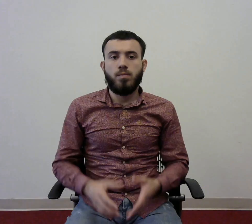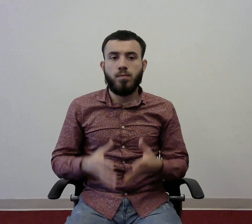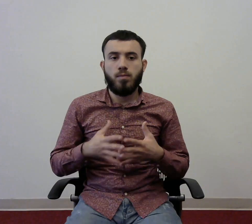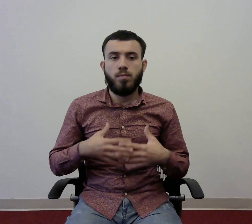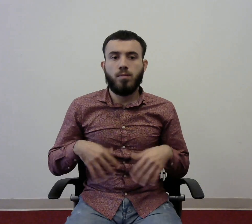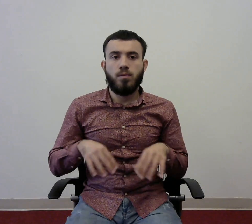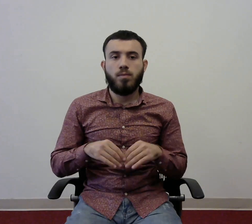ailə